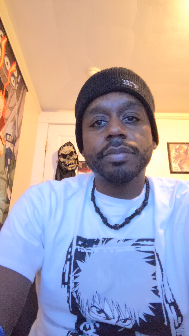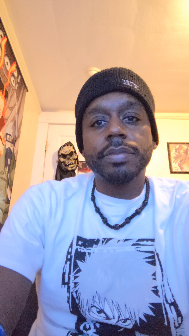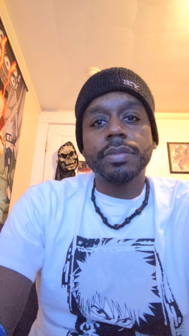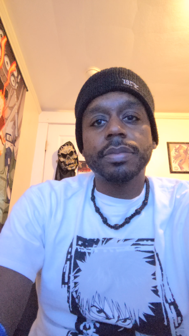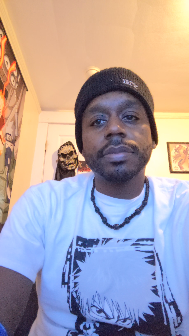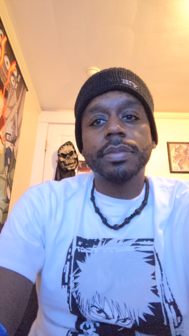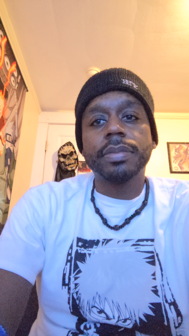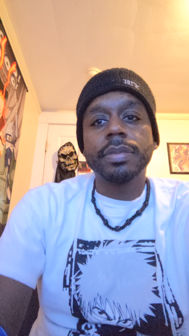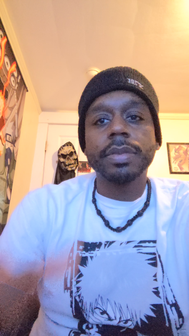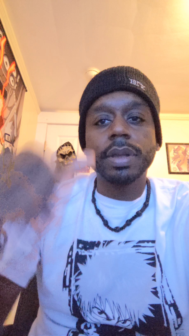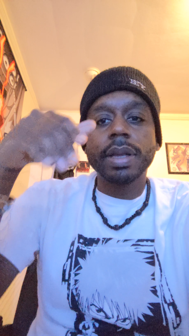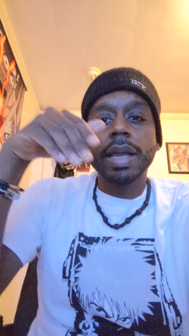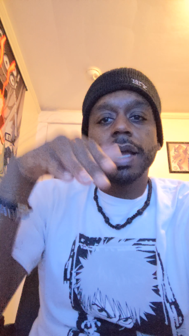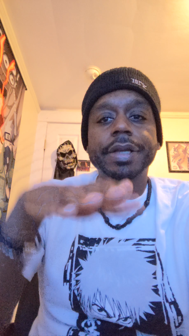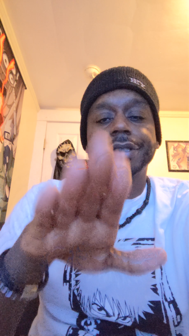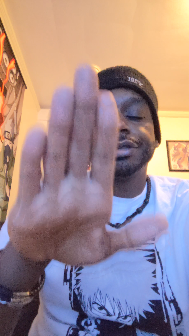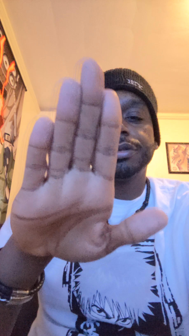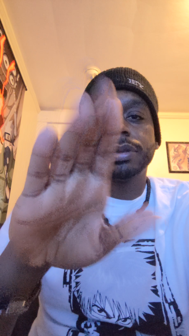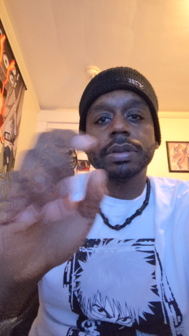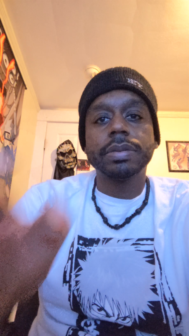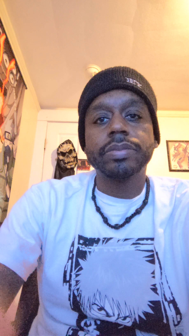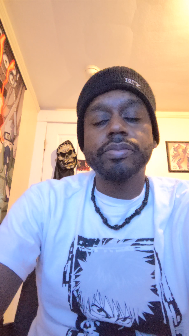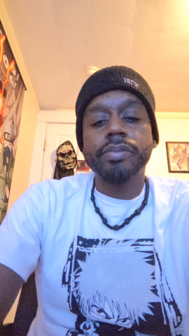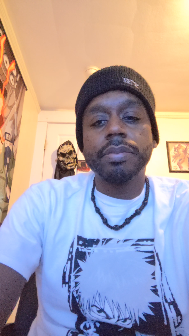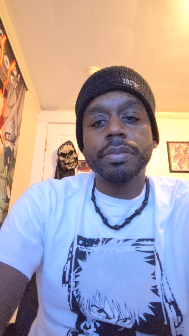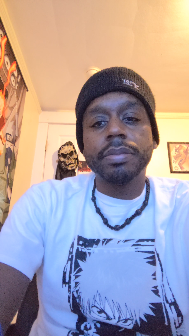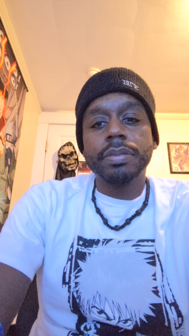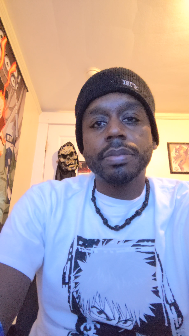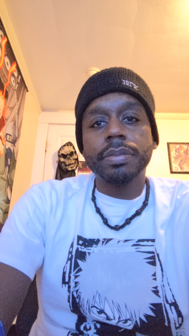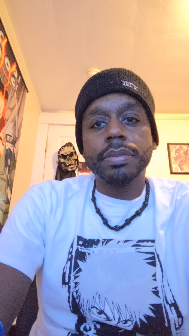enter